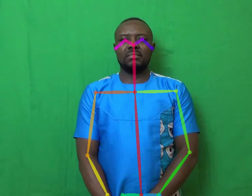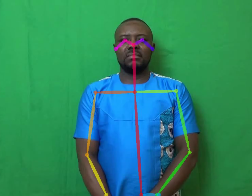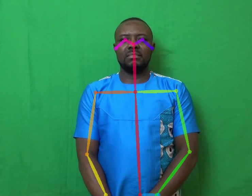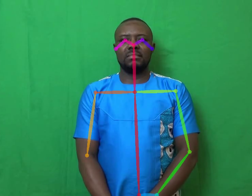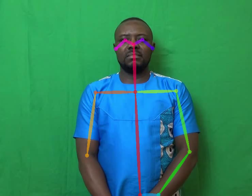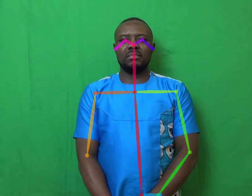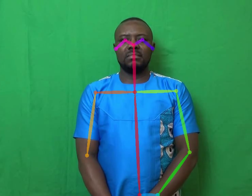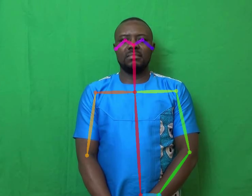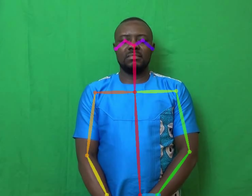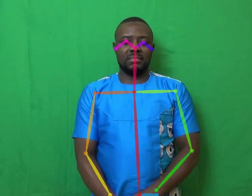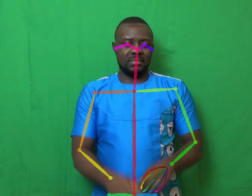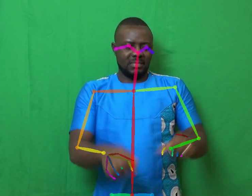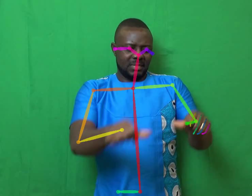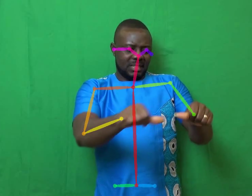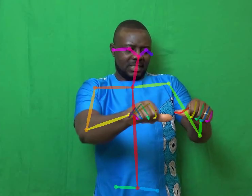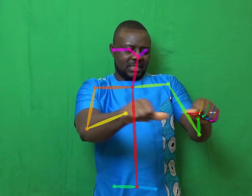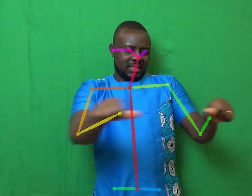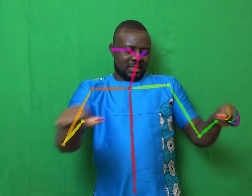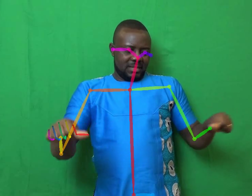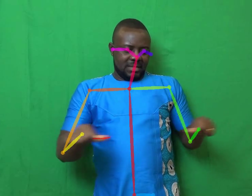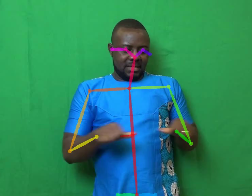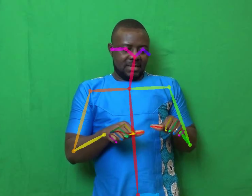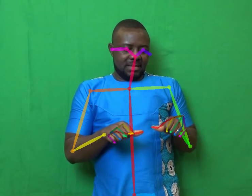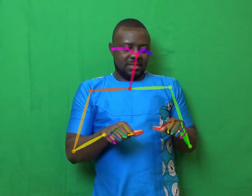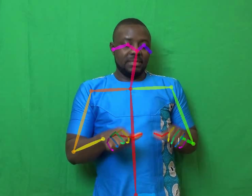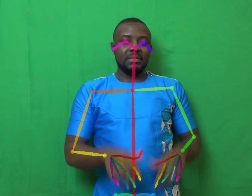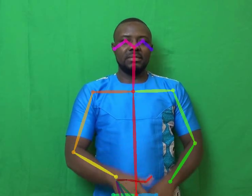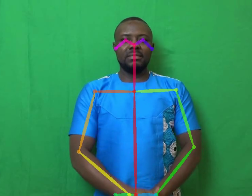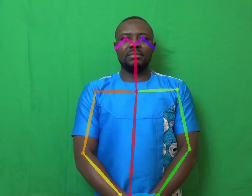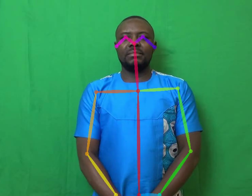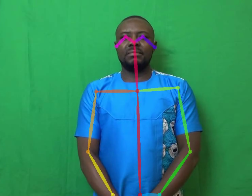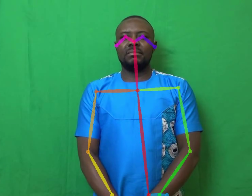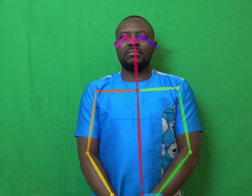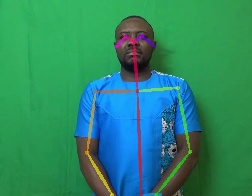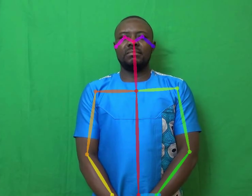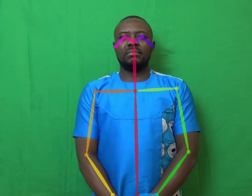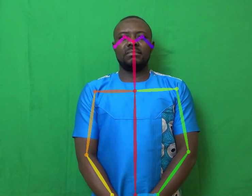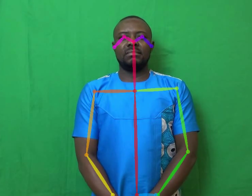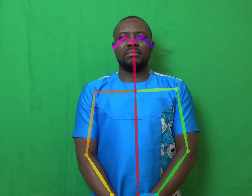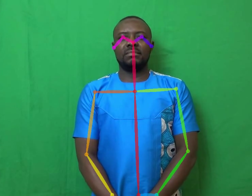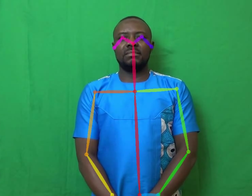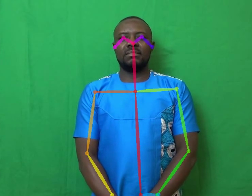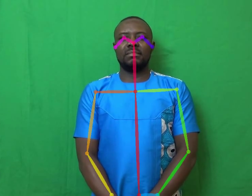area